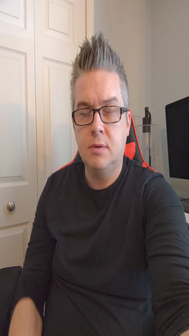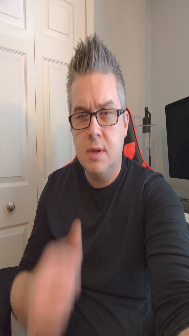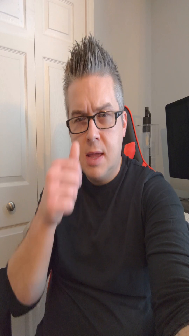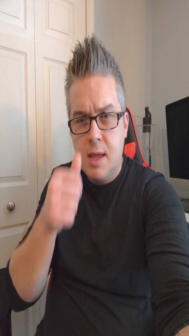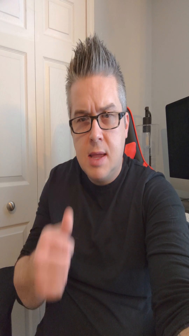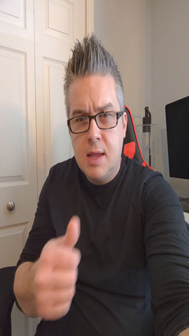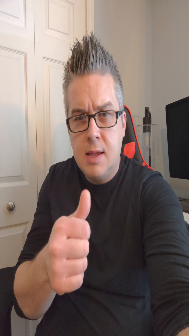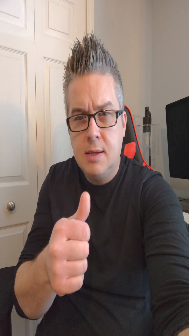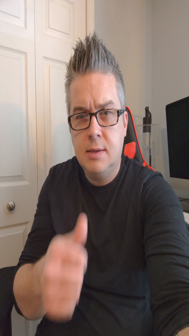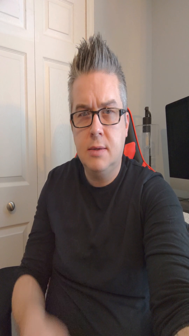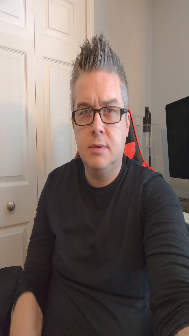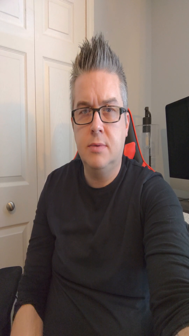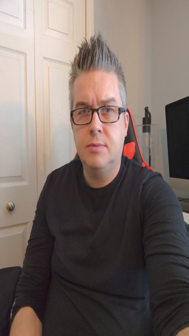hide